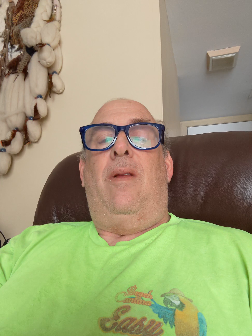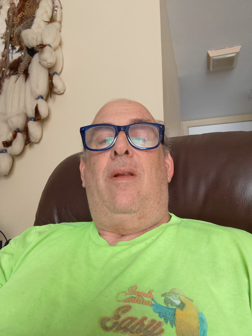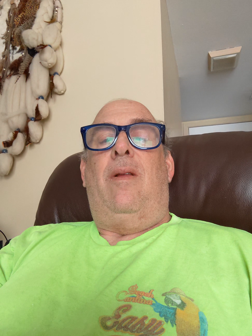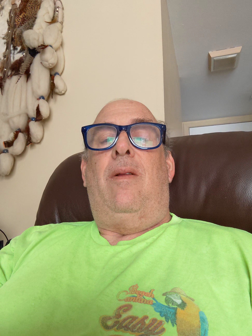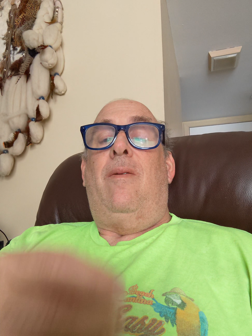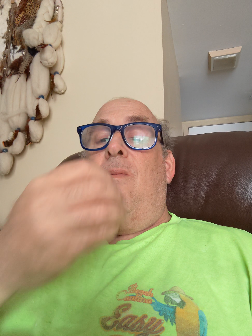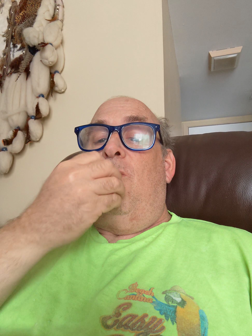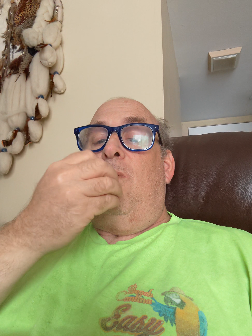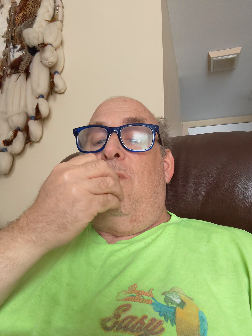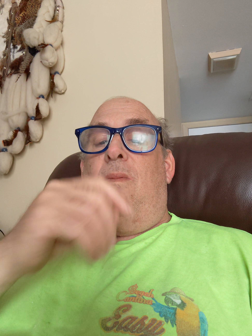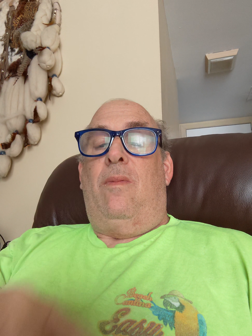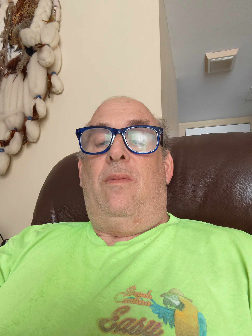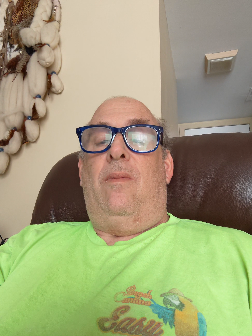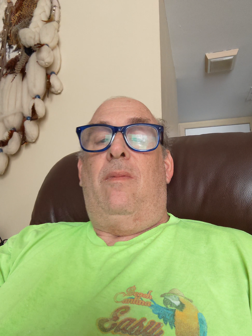food